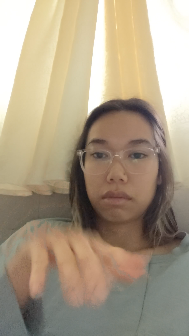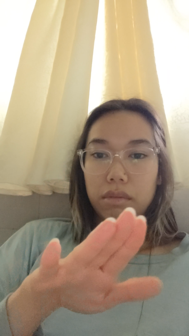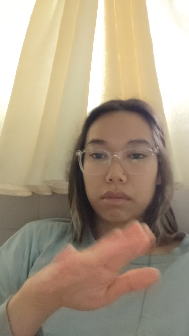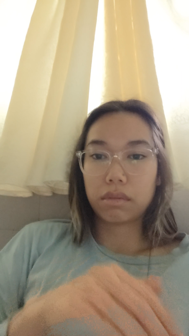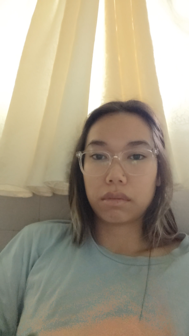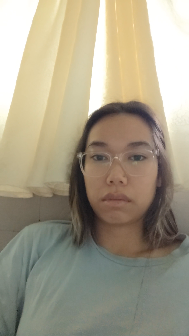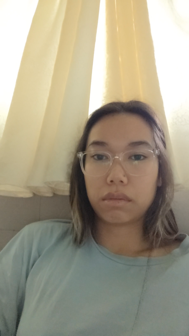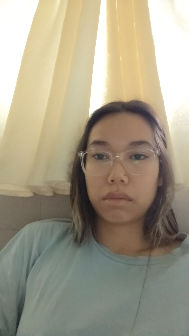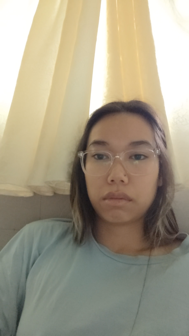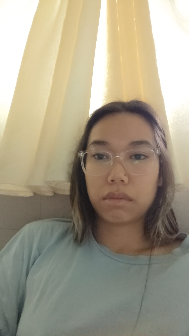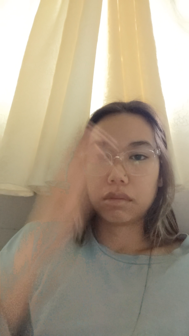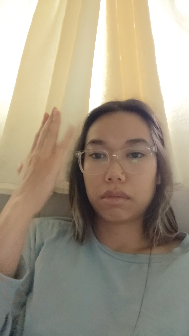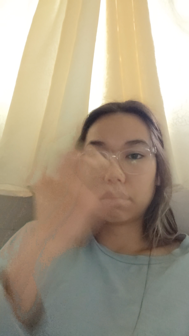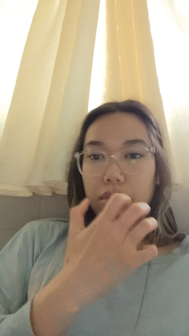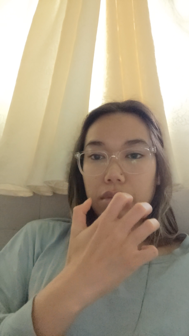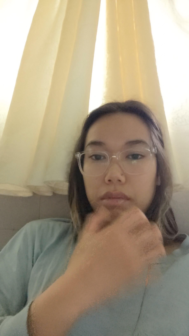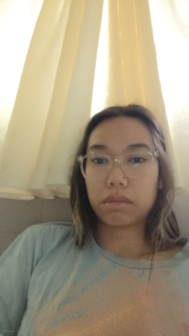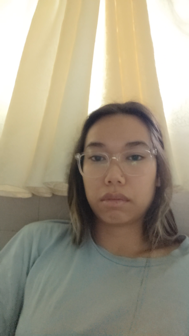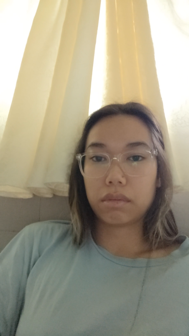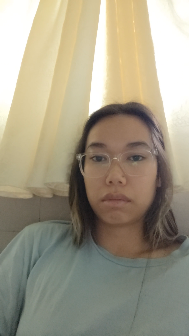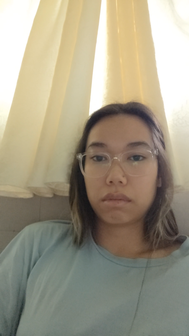dark